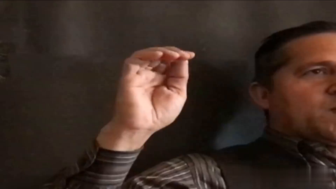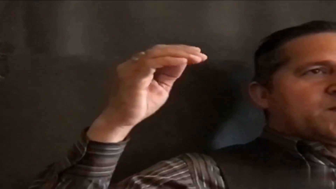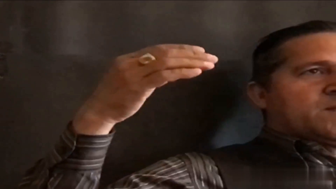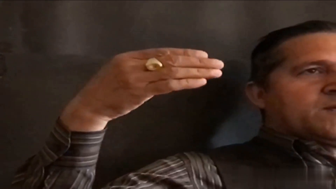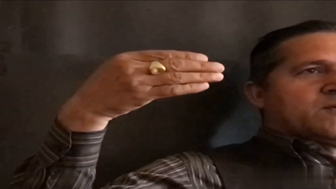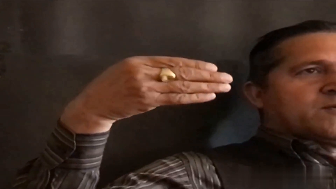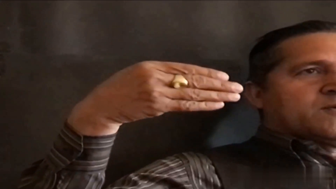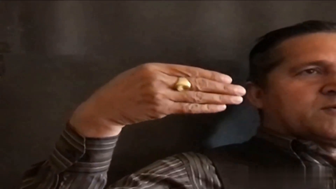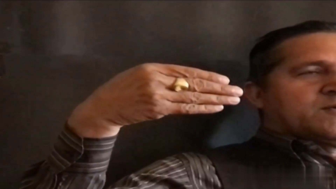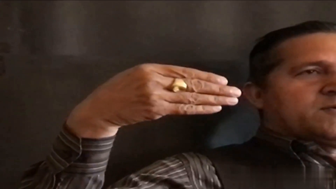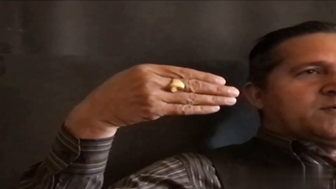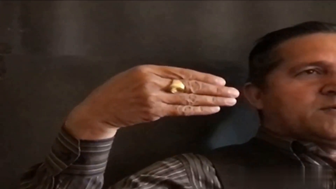ह